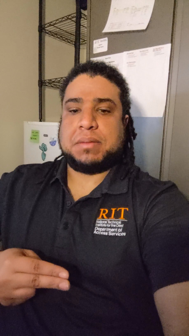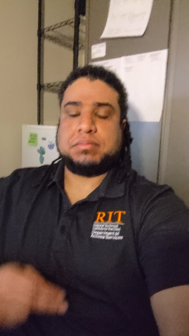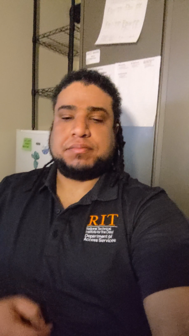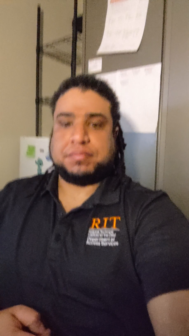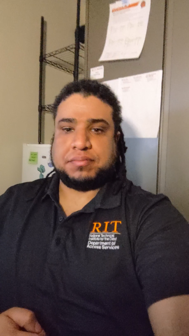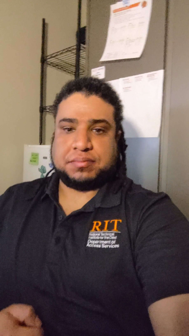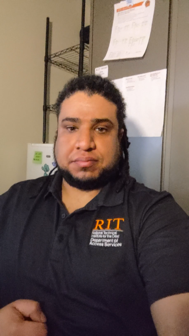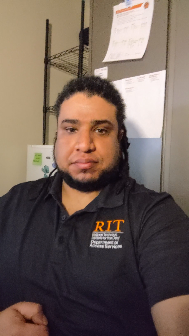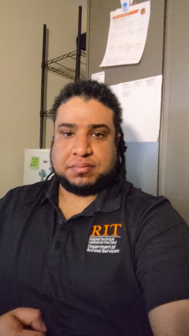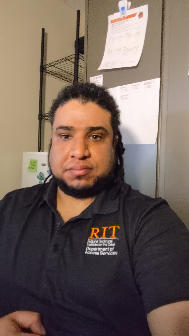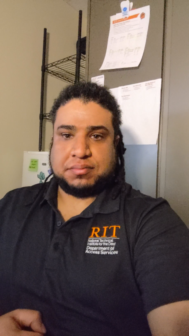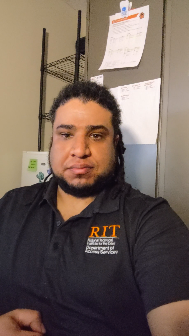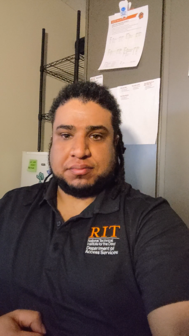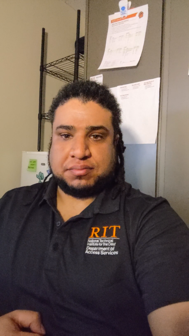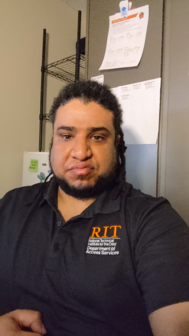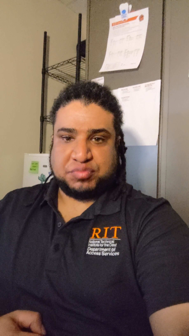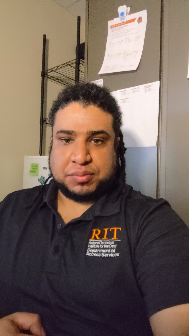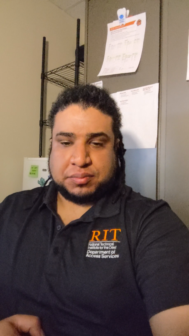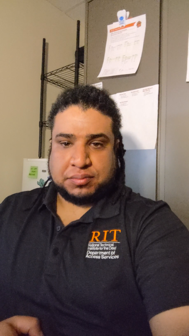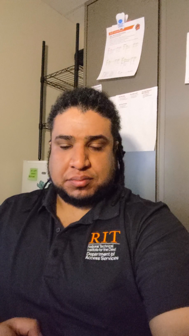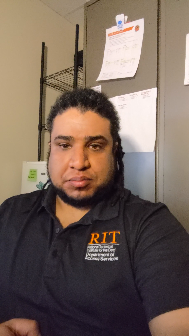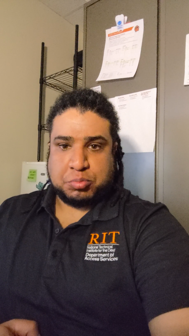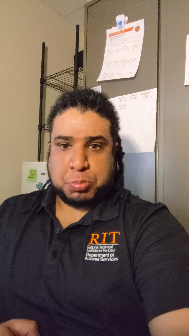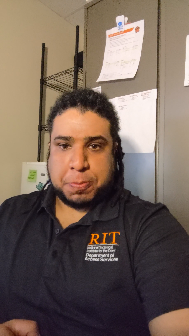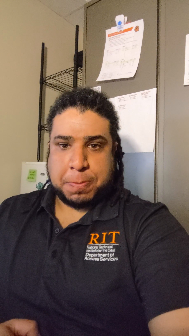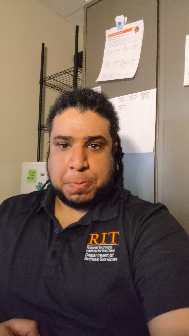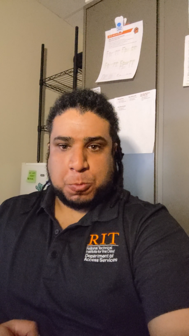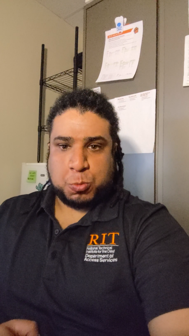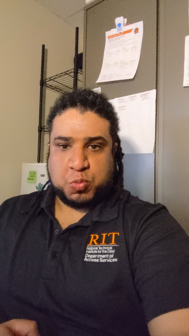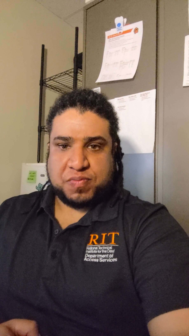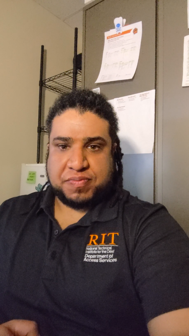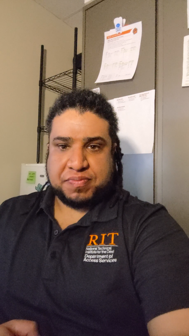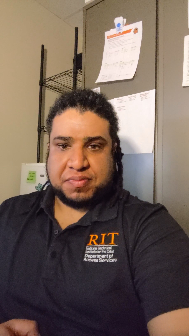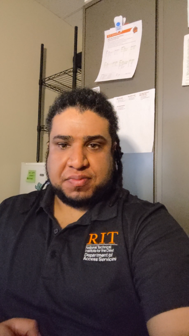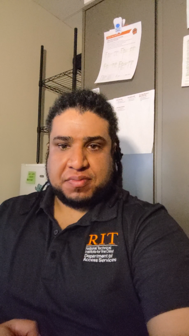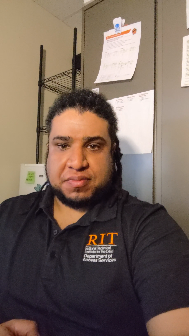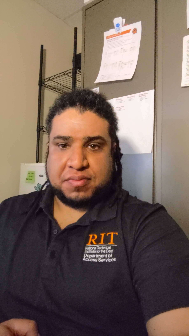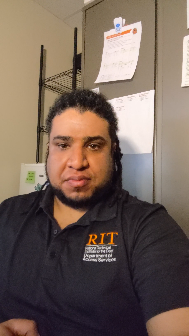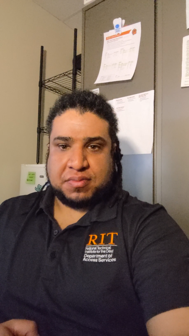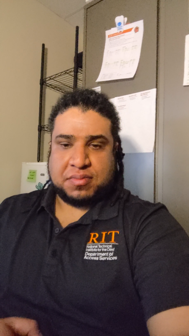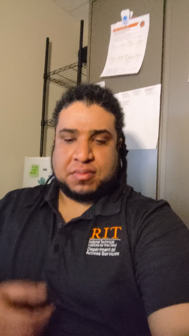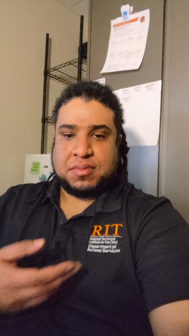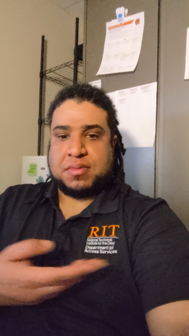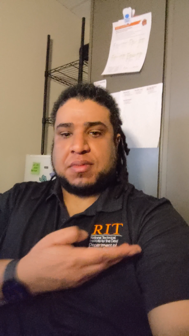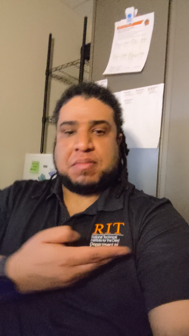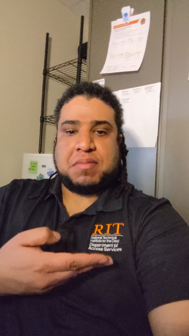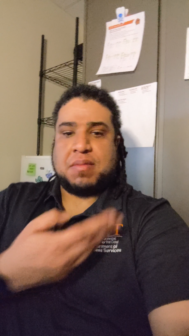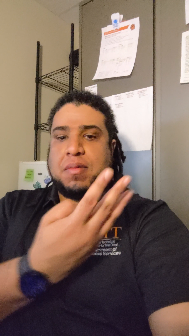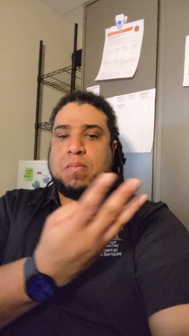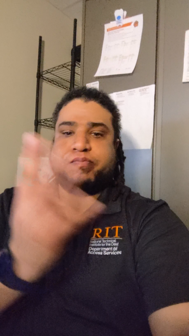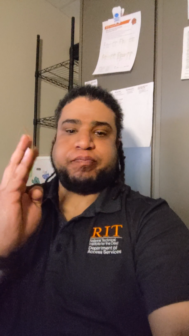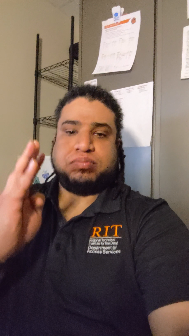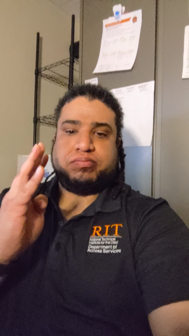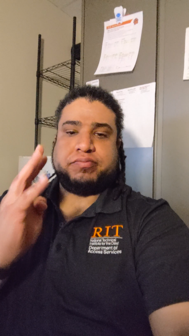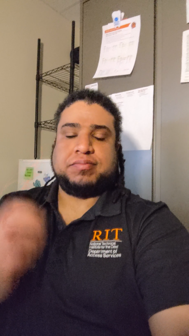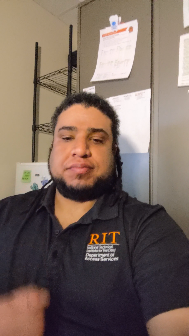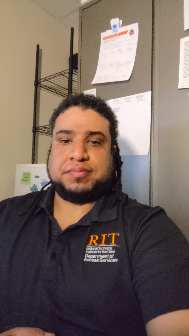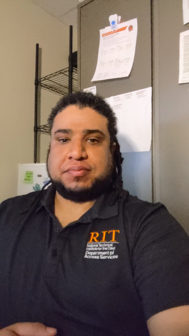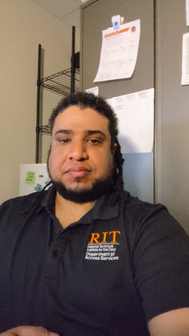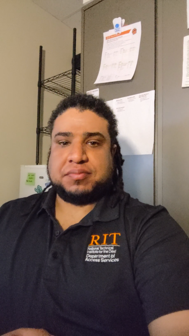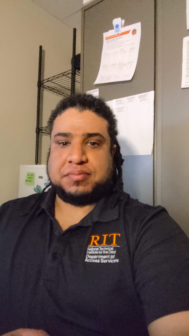crib